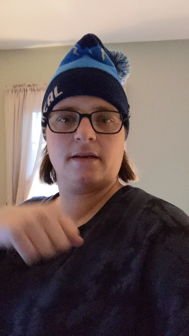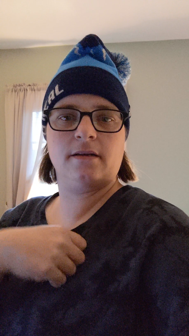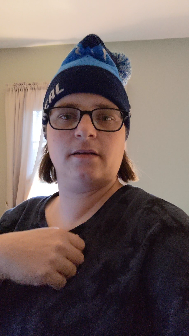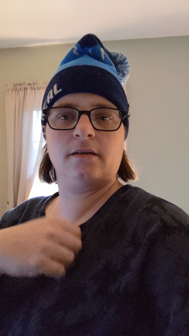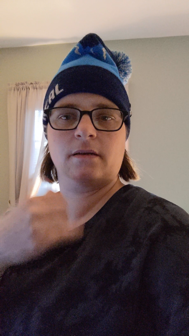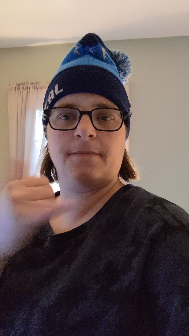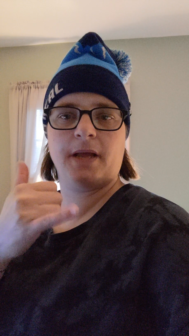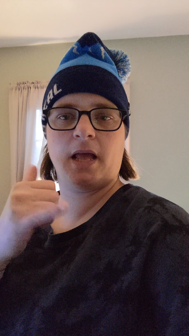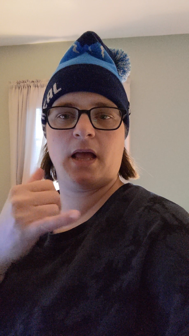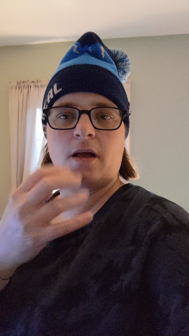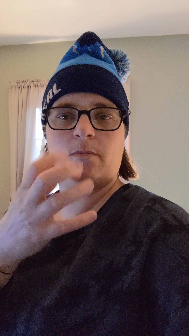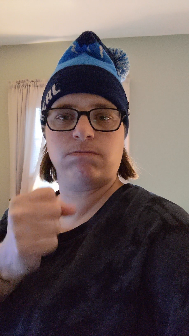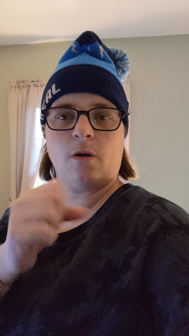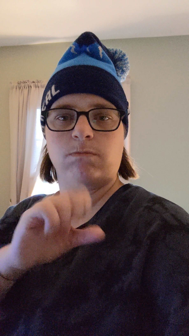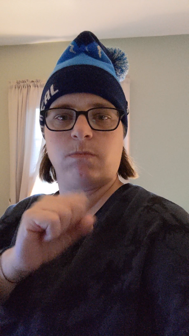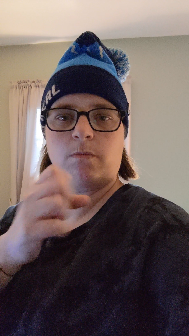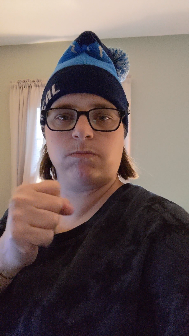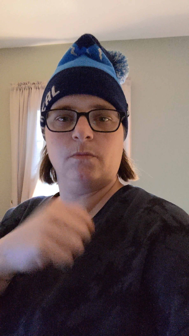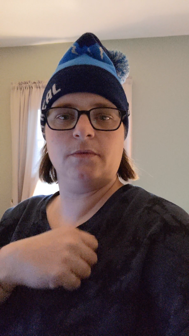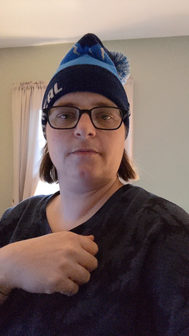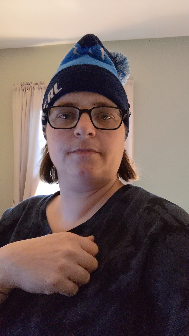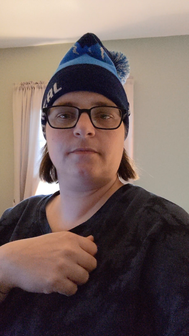play dough